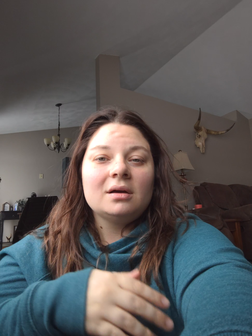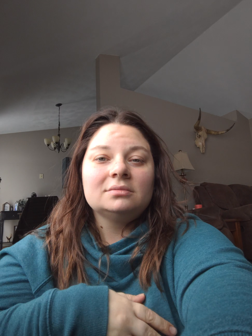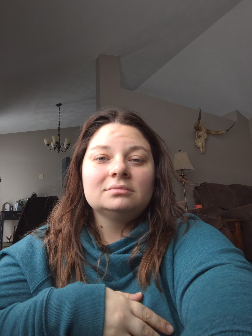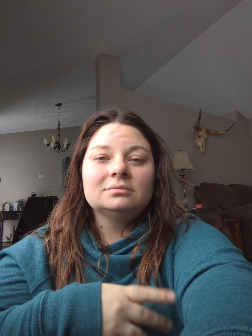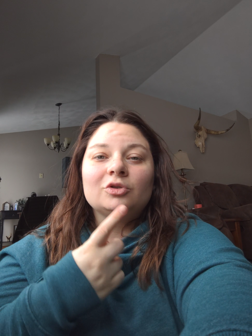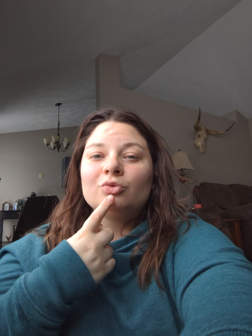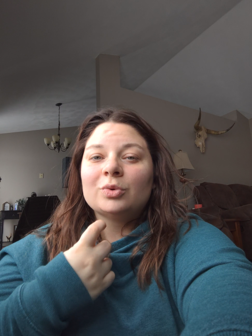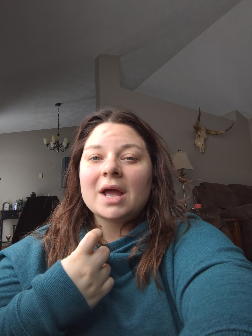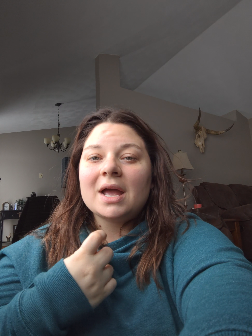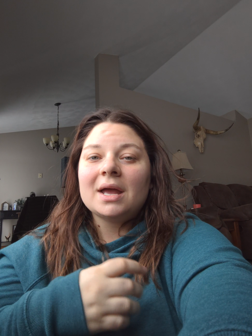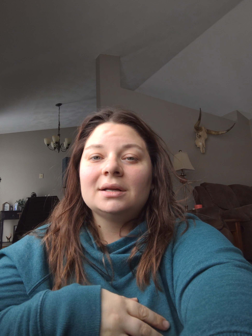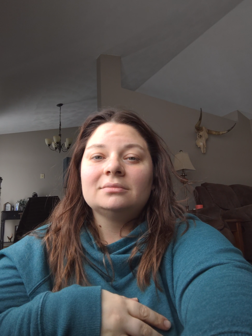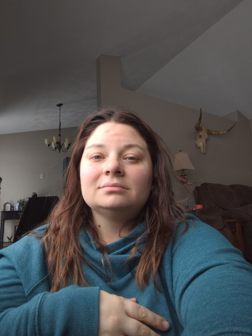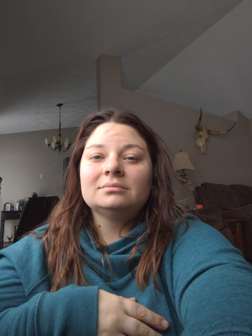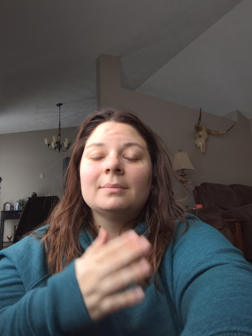red